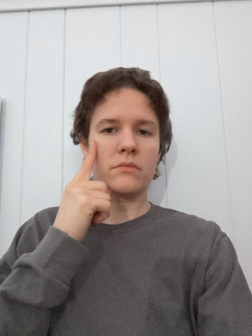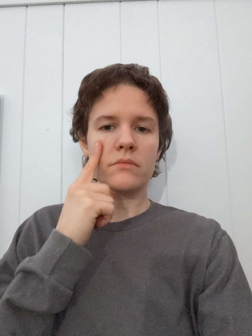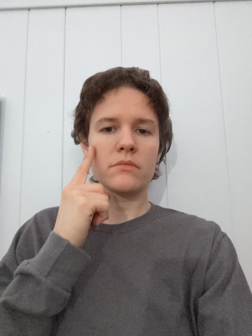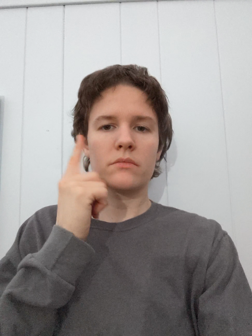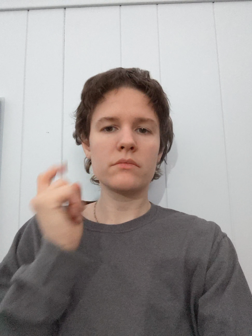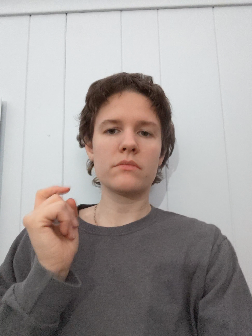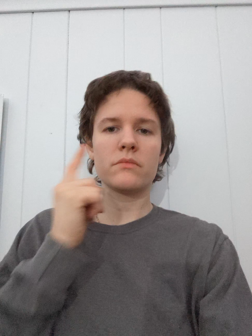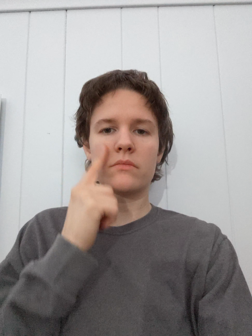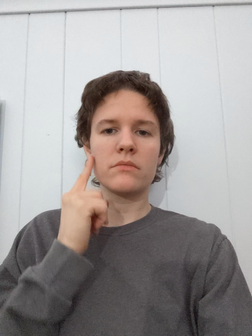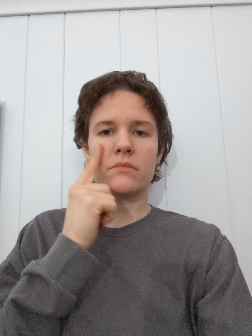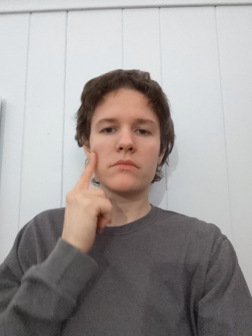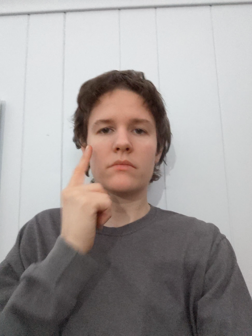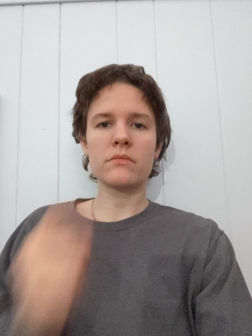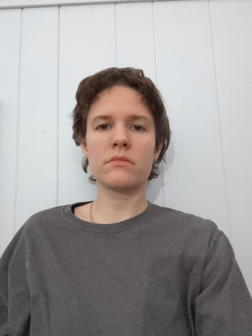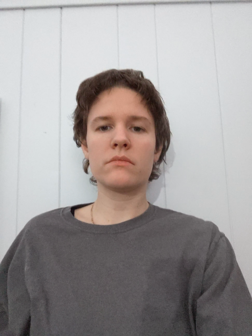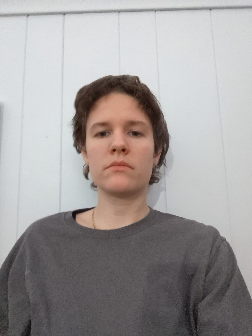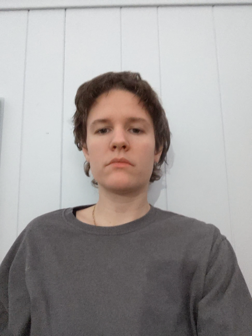cheek